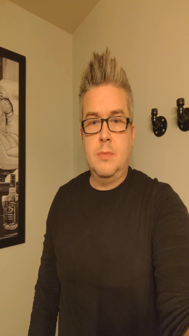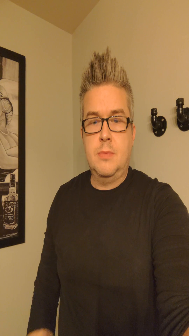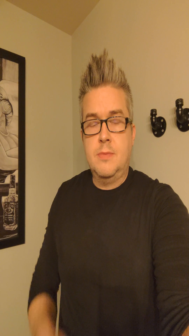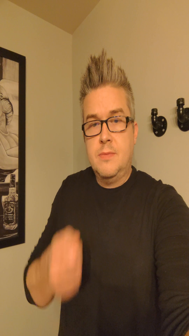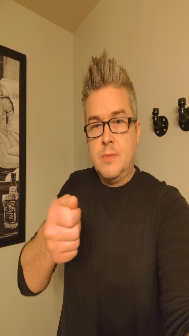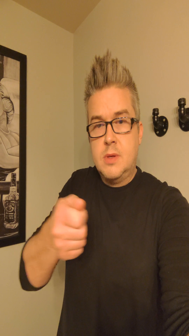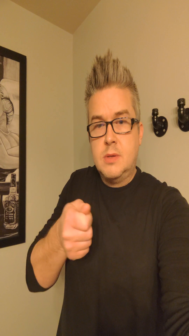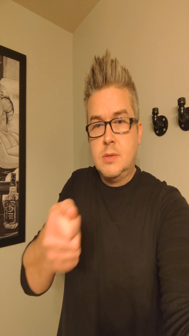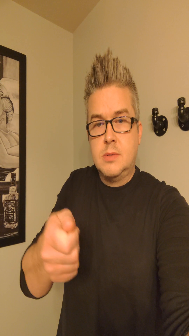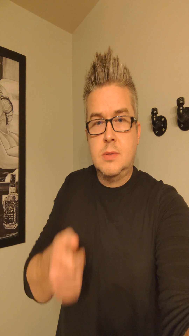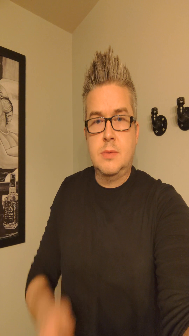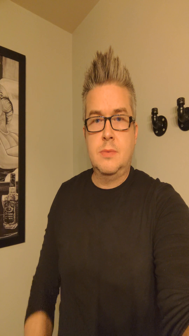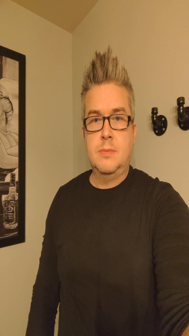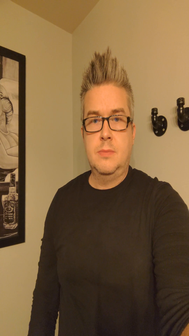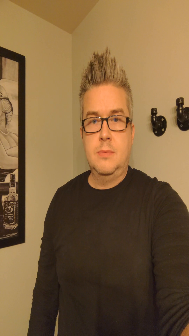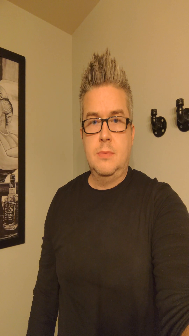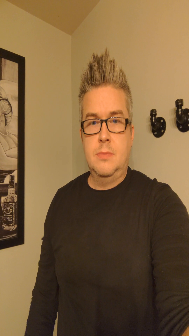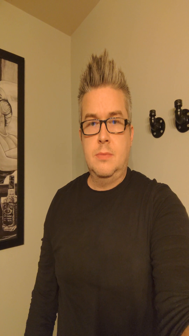vacuum